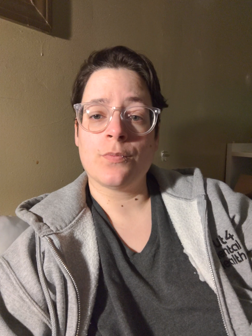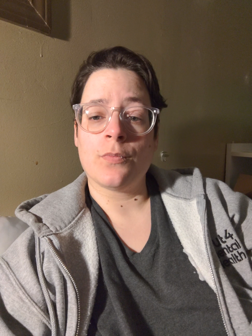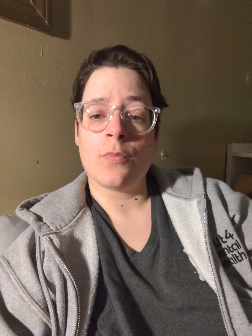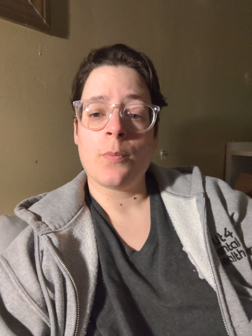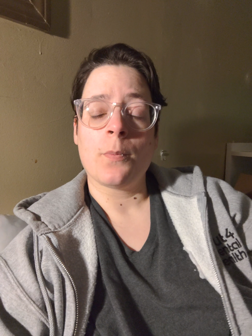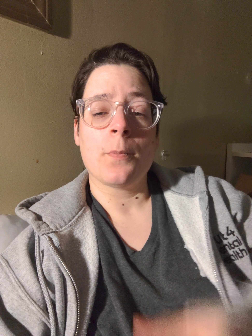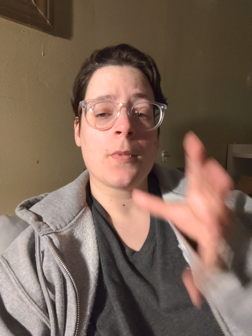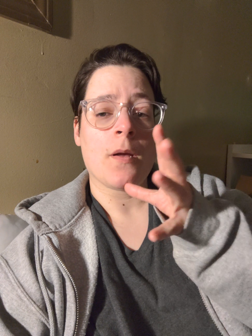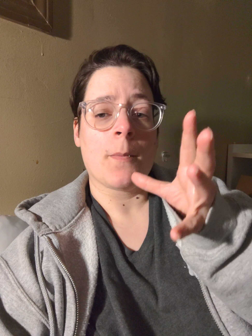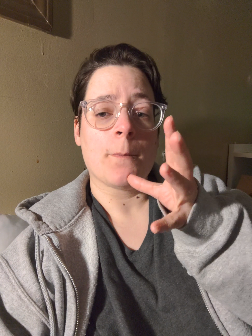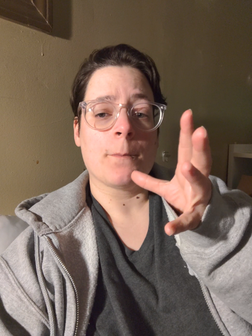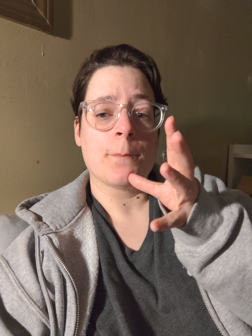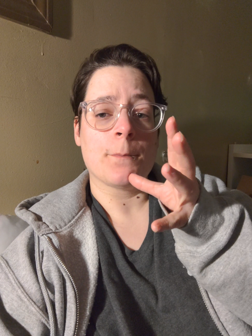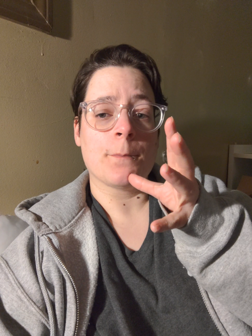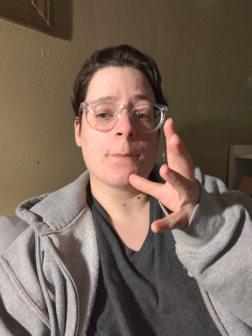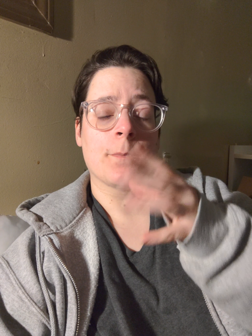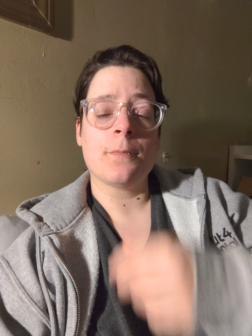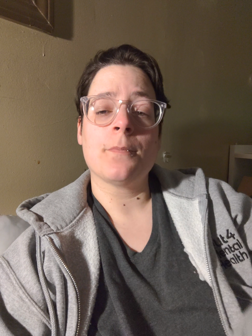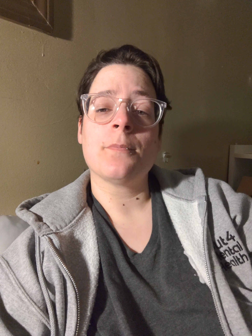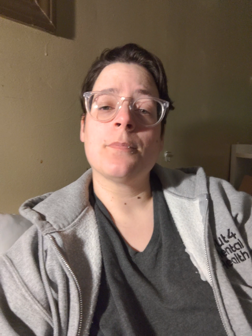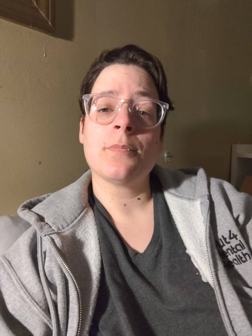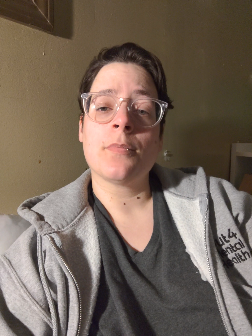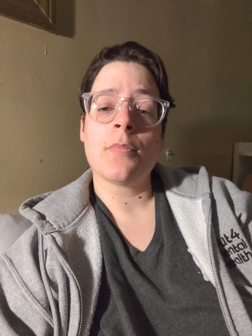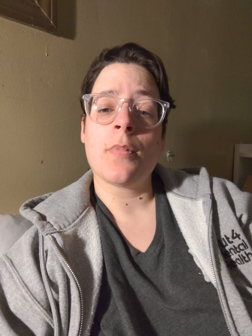mom